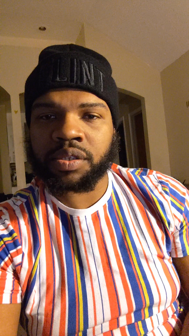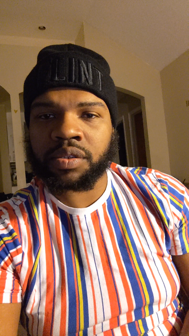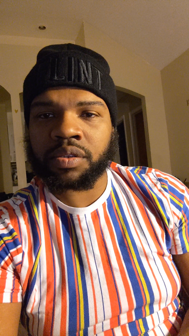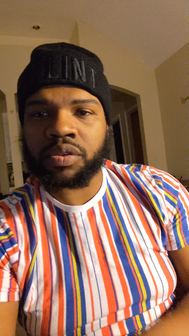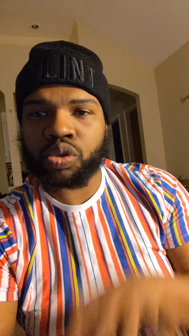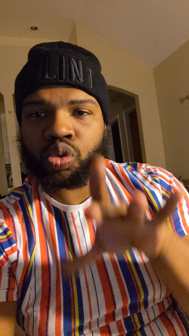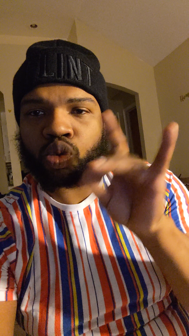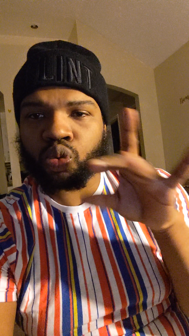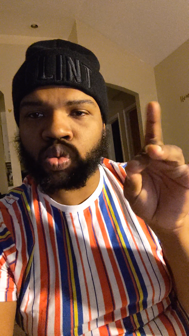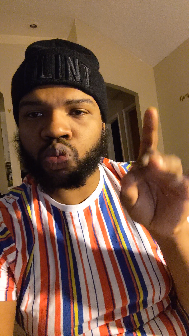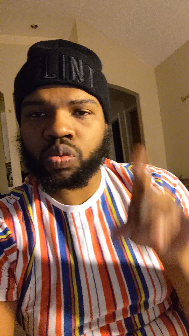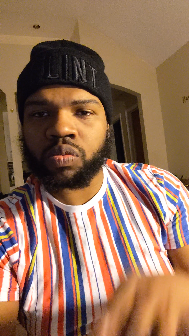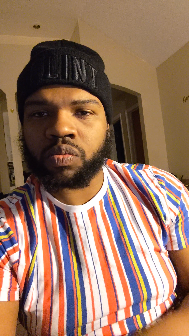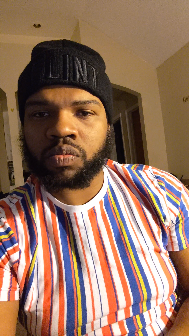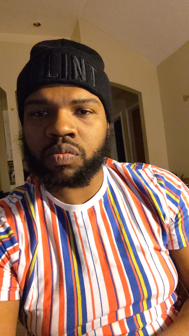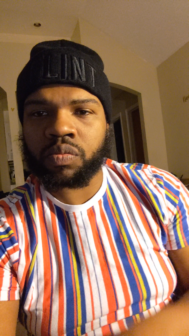choose